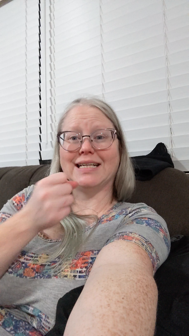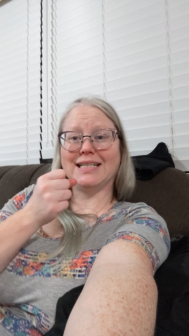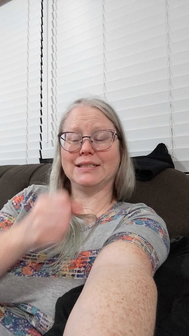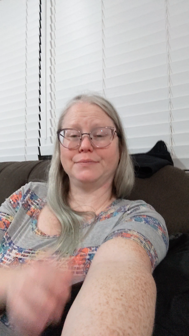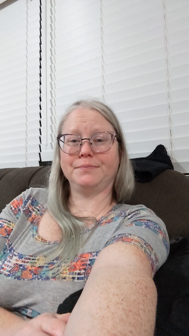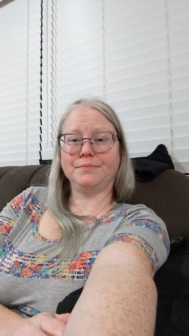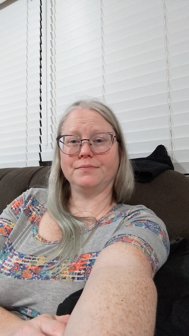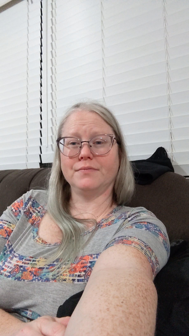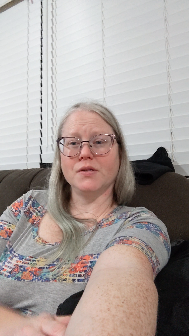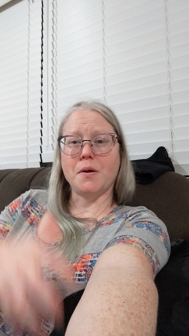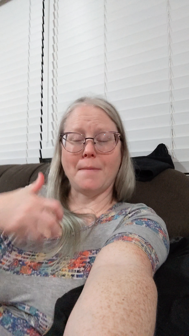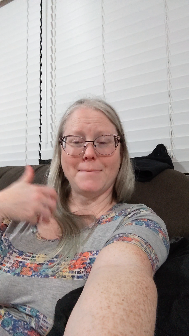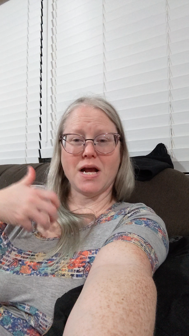monkey